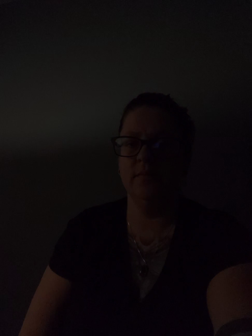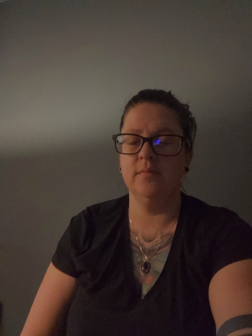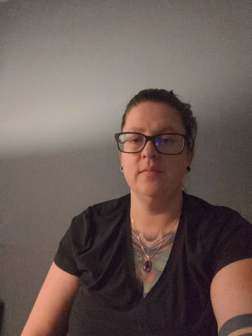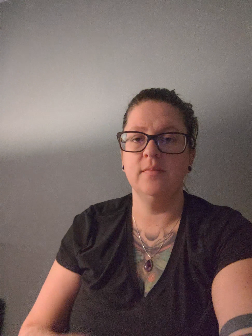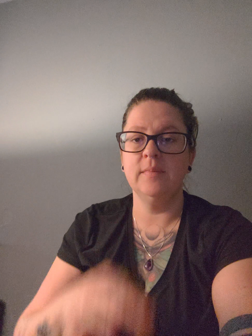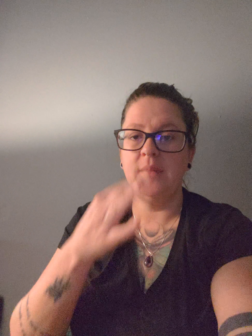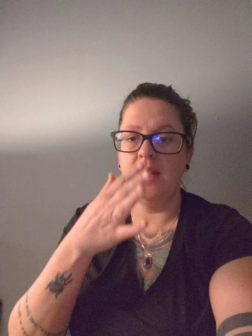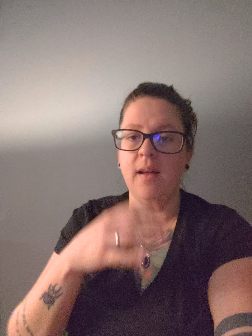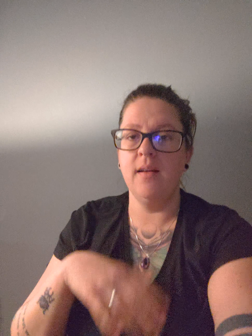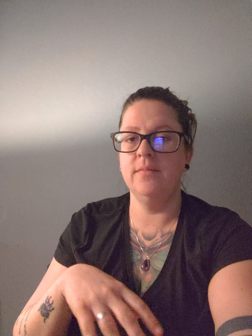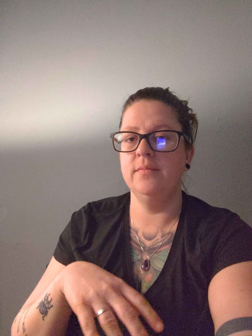snack